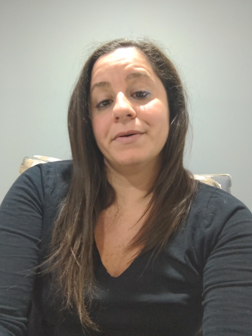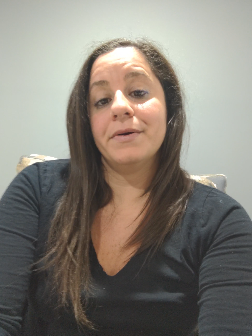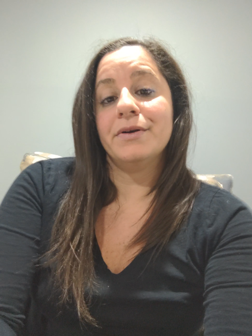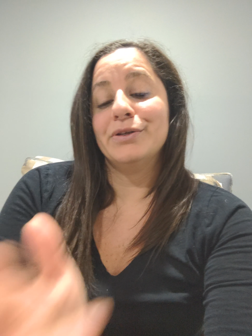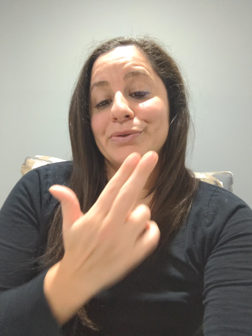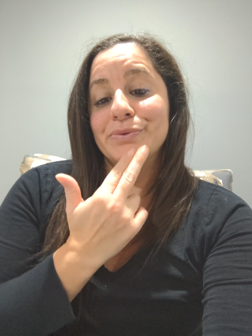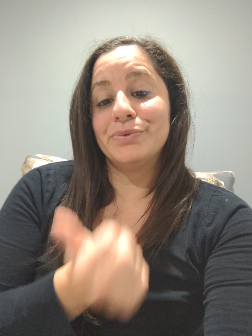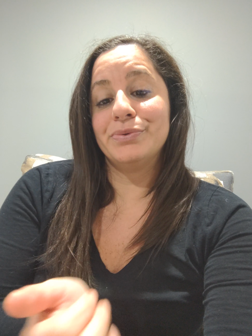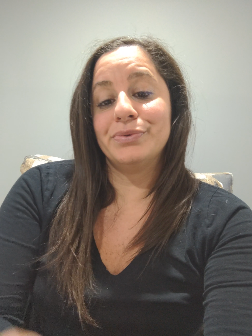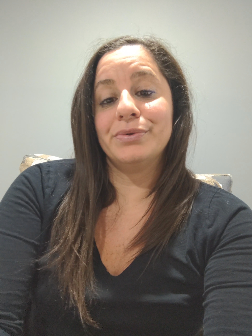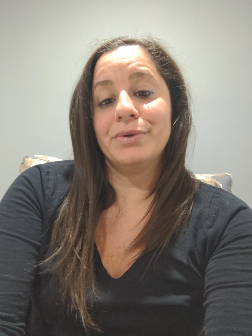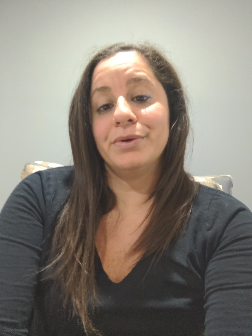cute